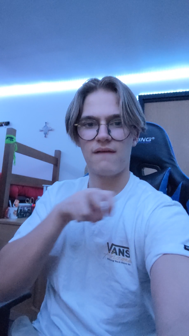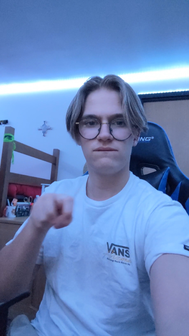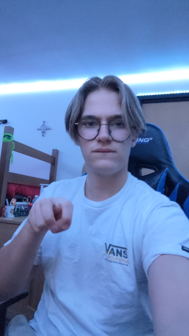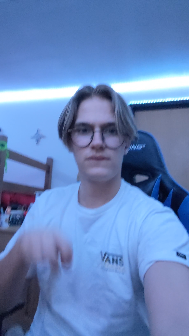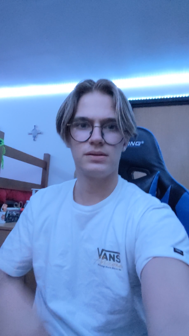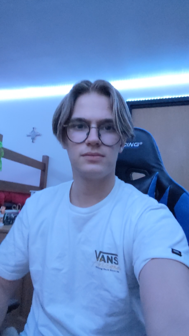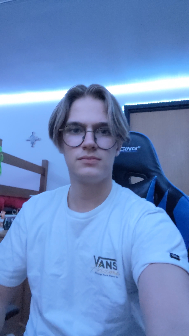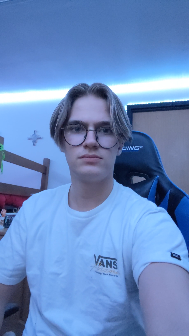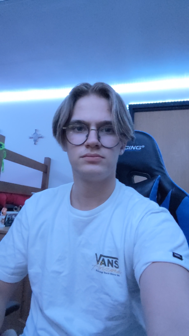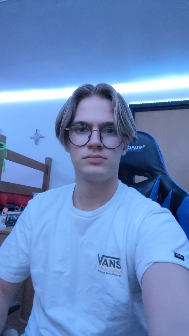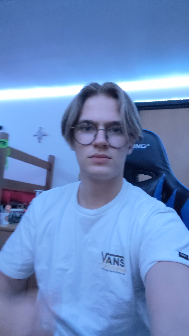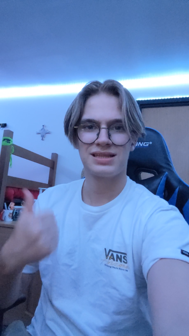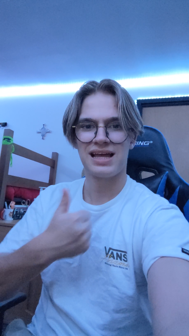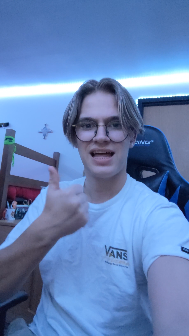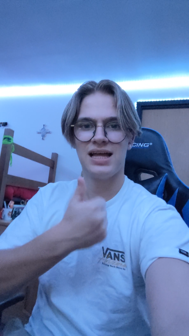chase